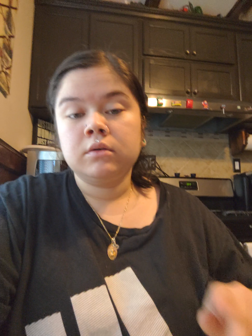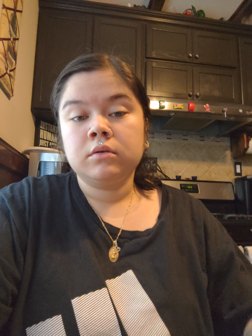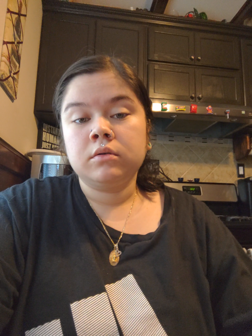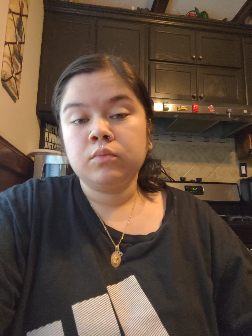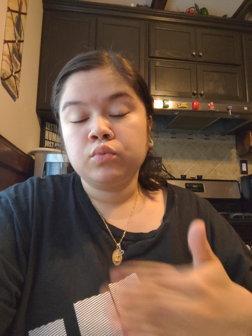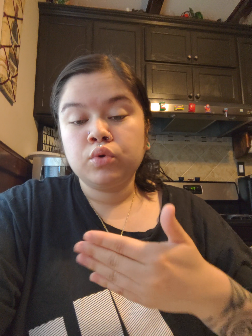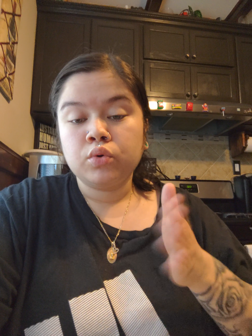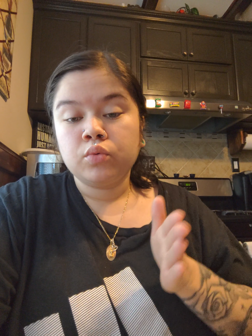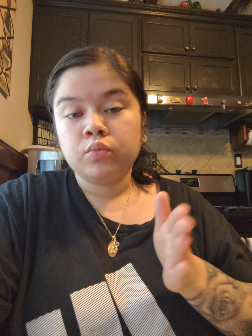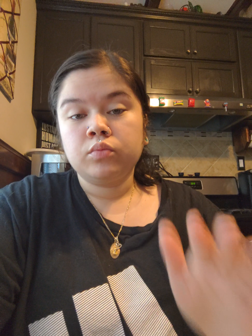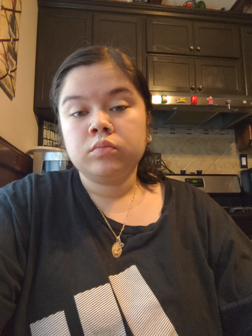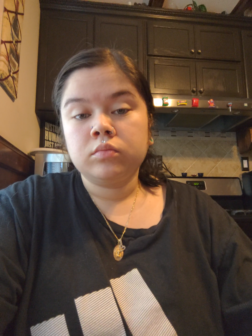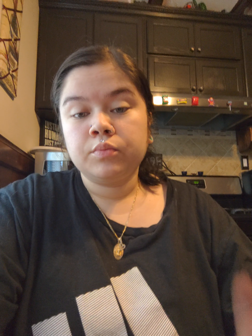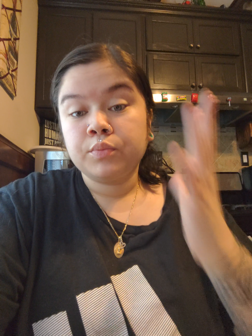room